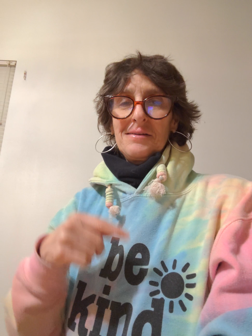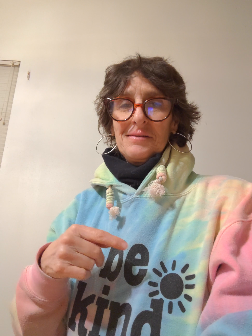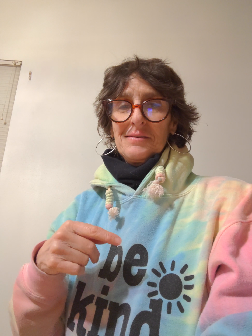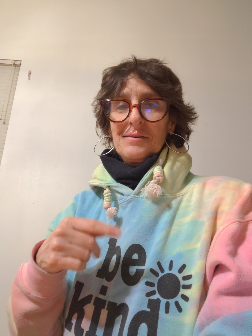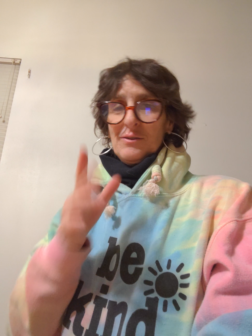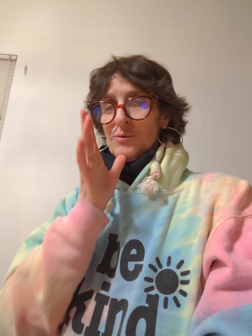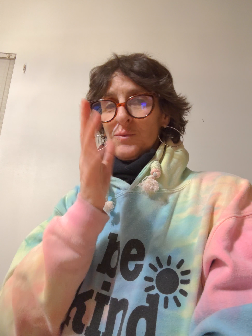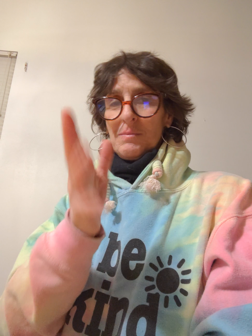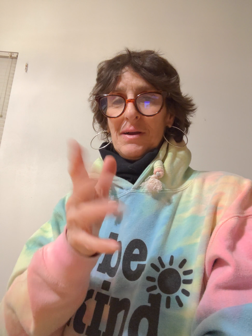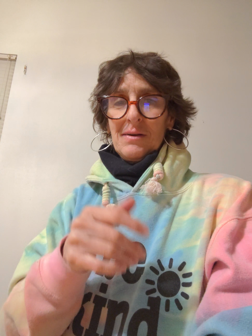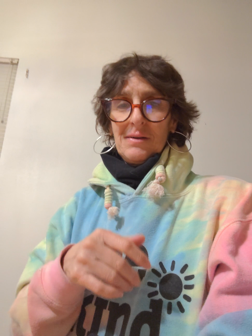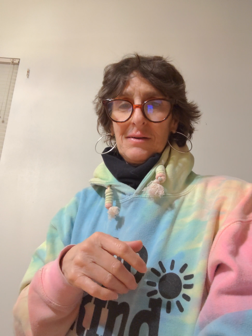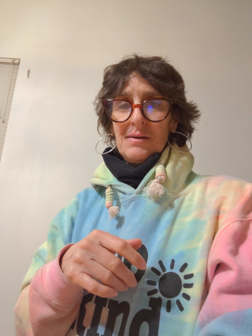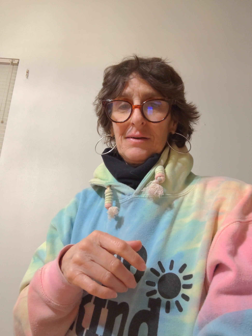grandma